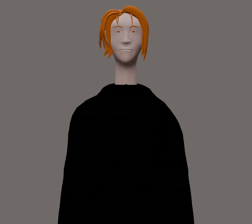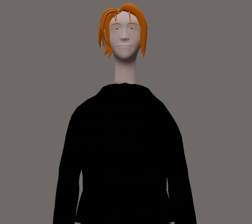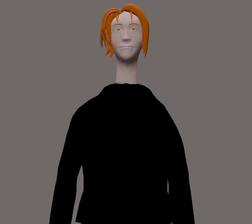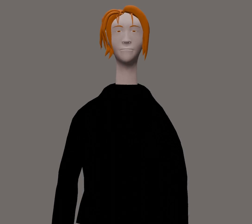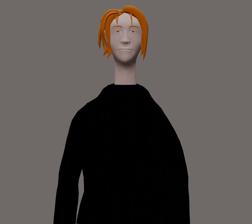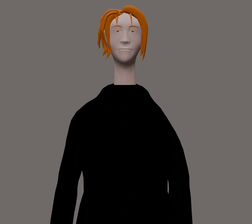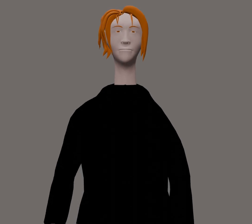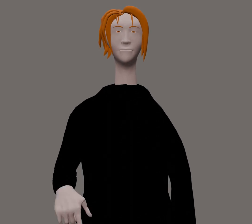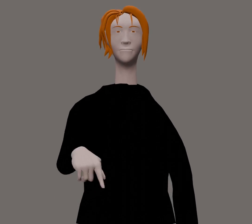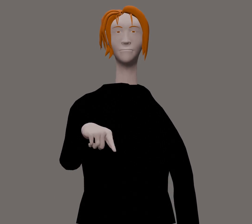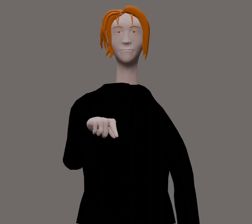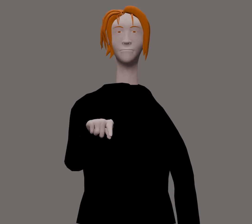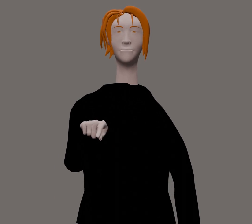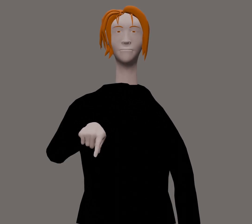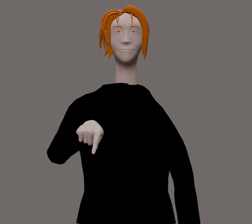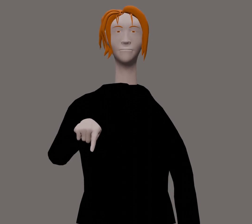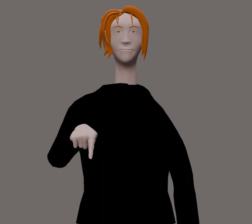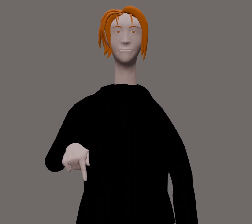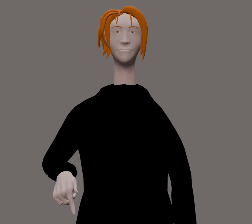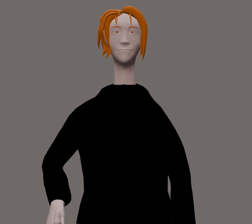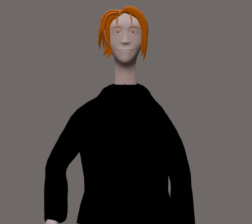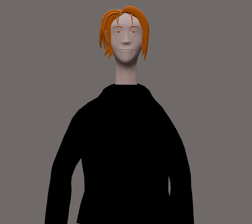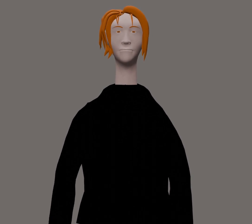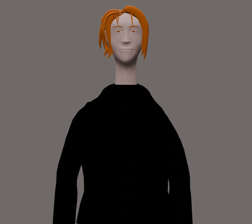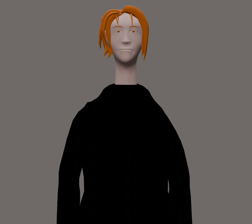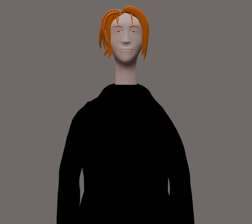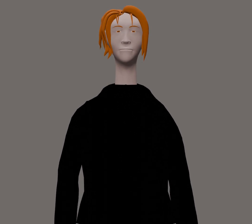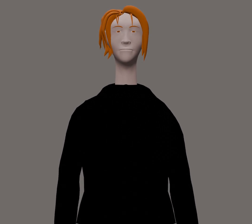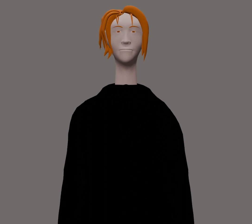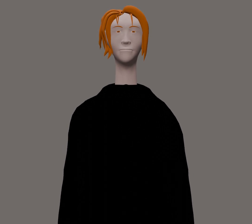Q